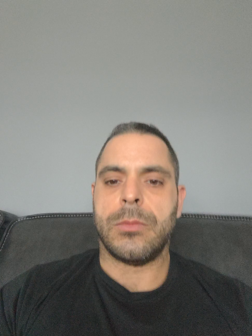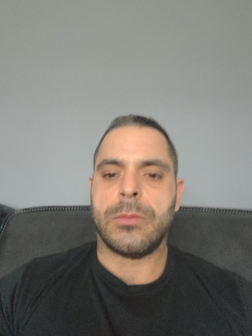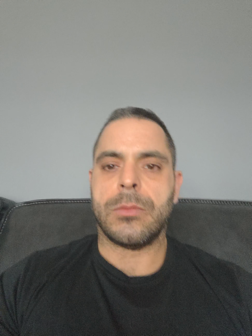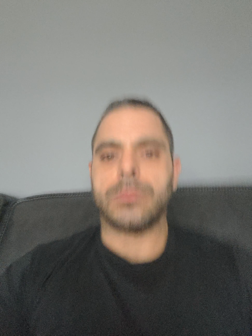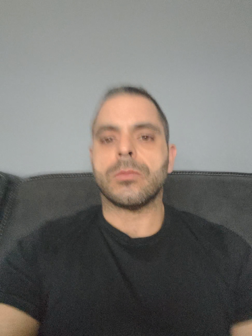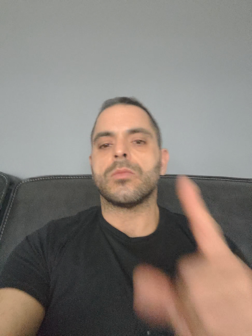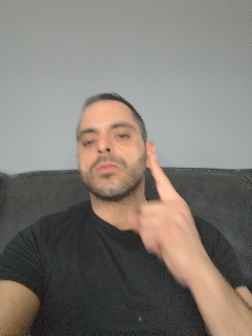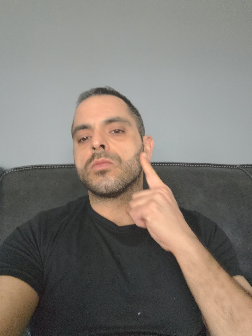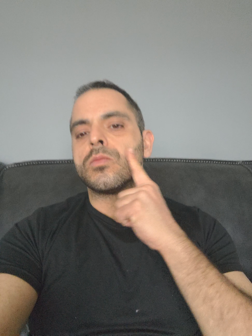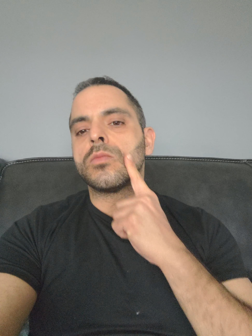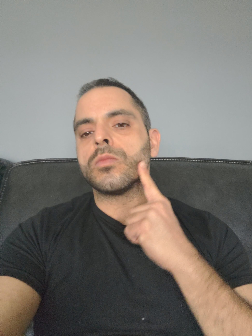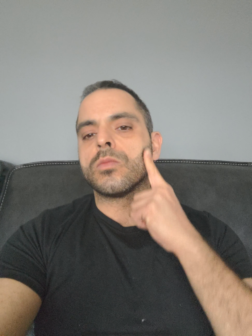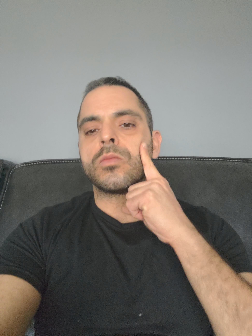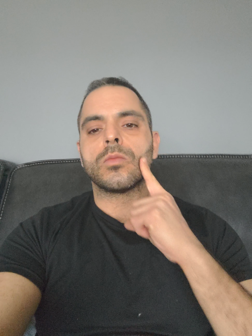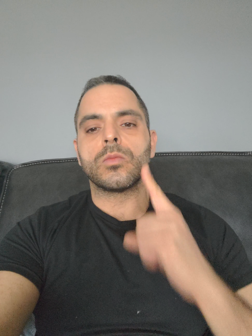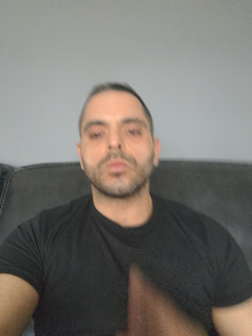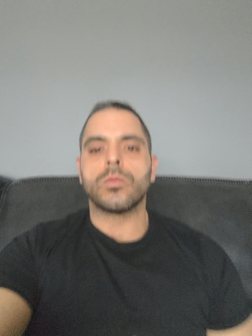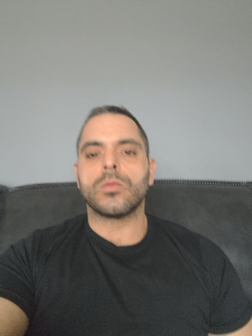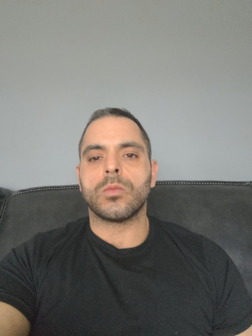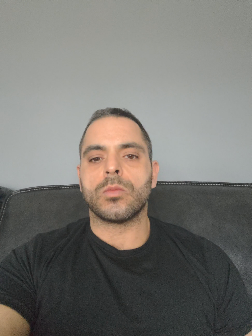cheek